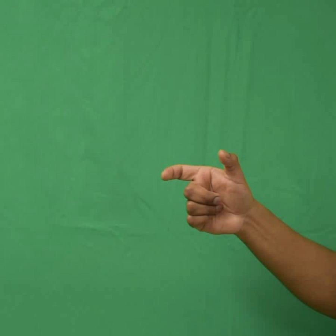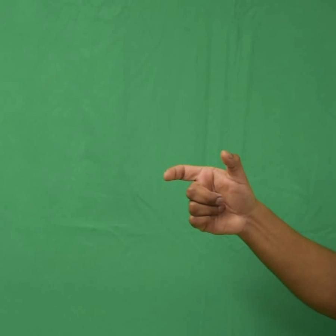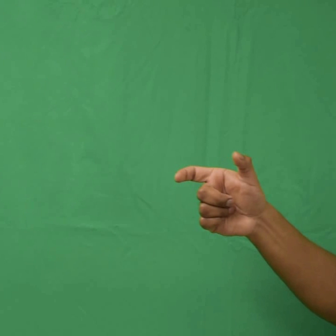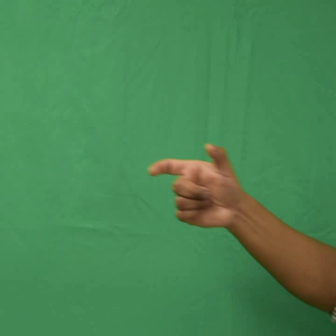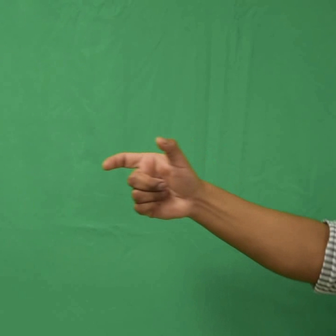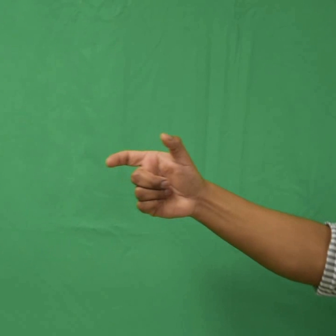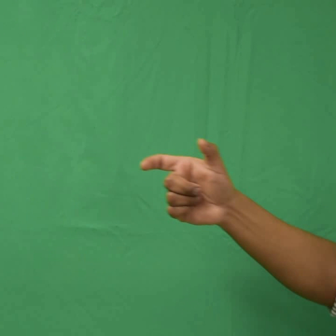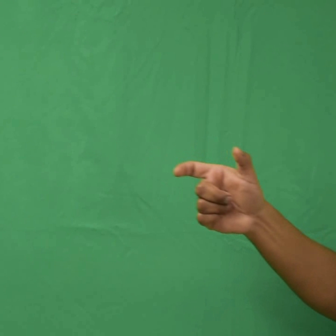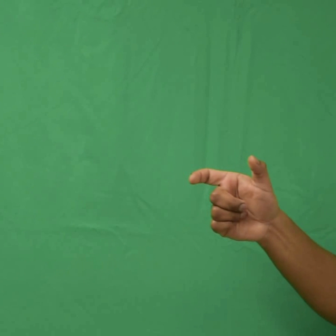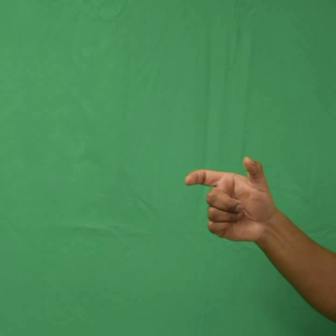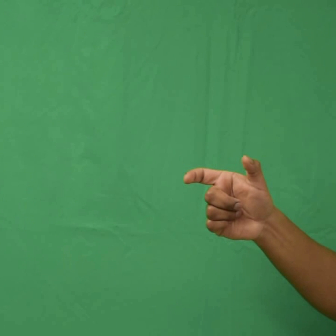X